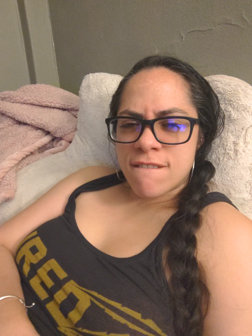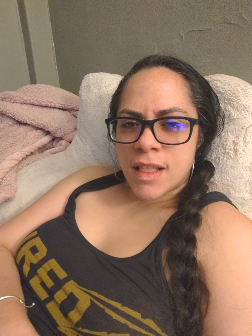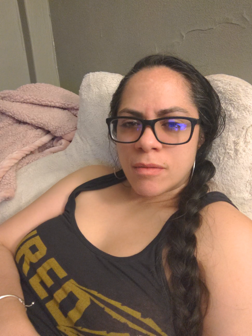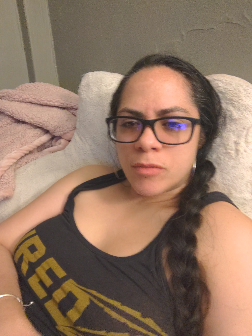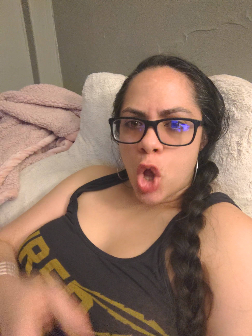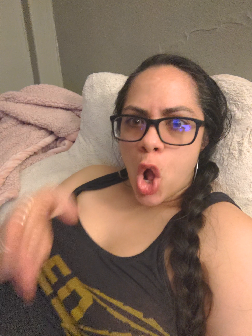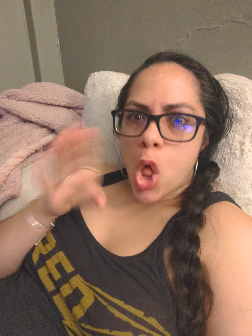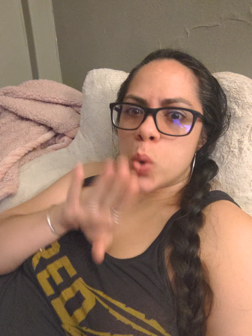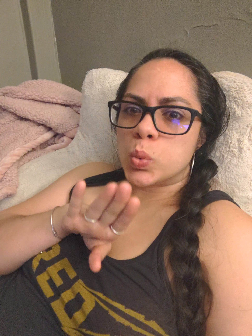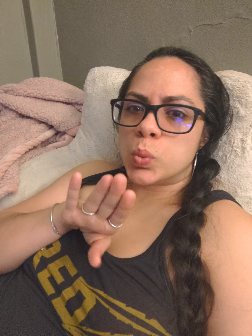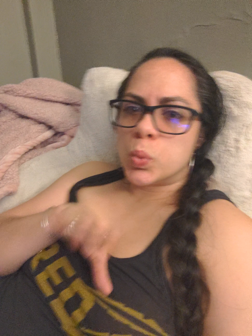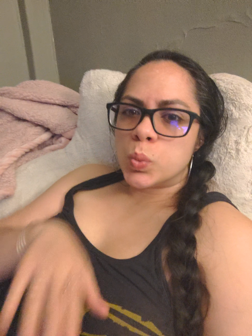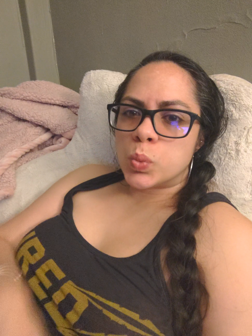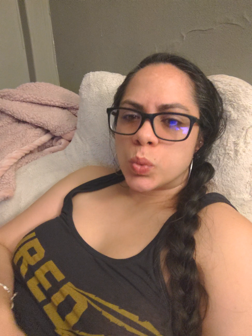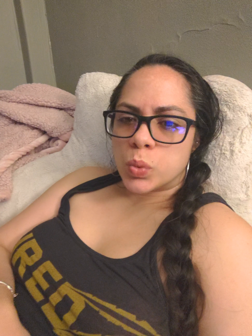close